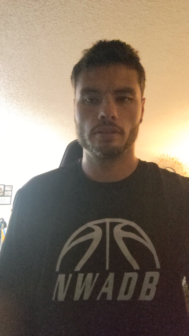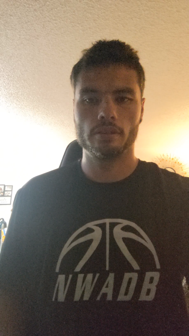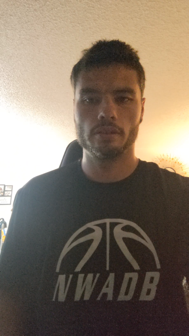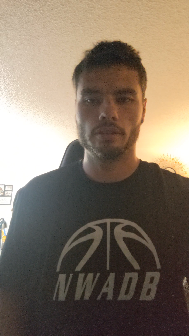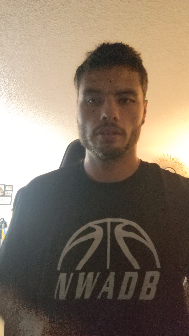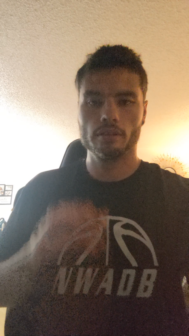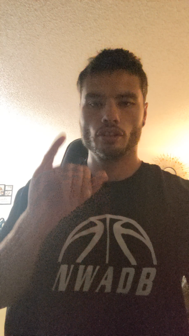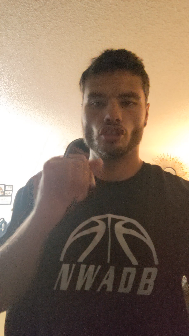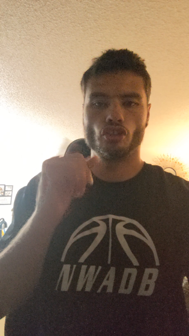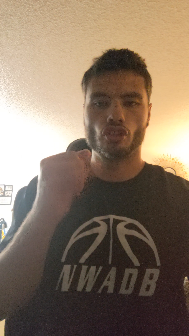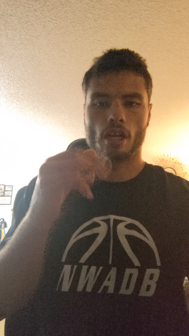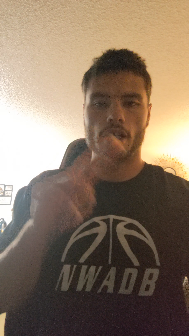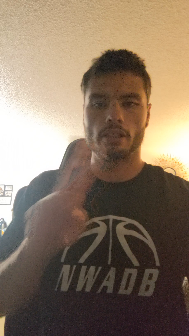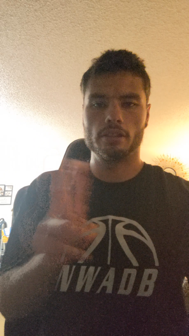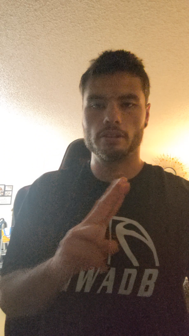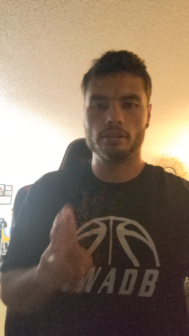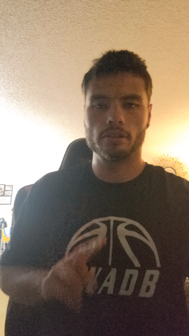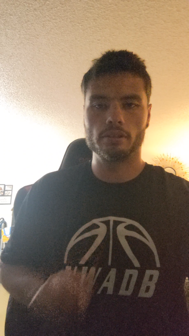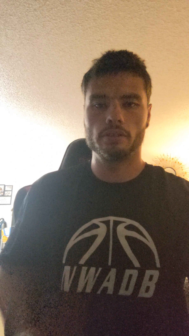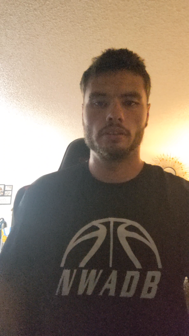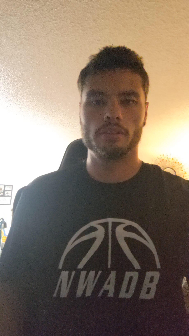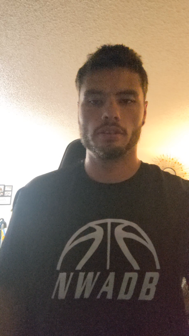jelly